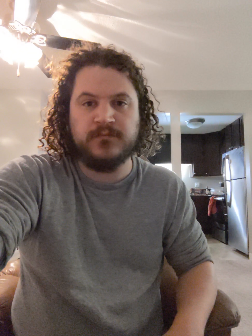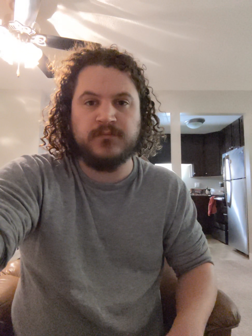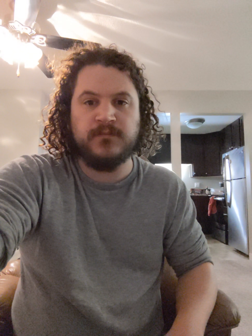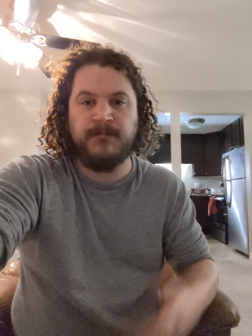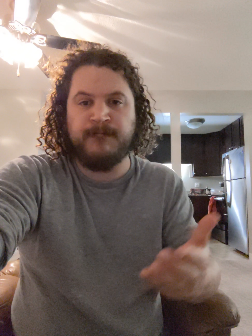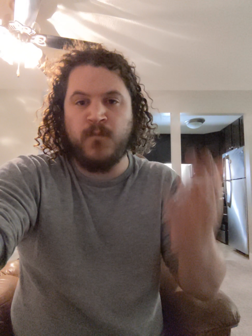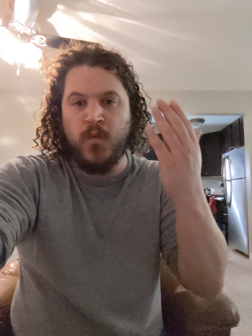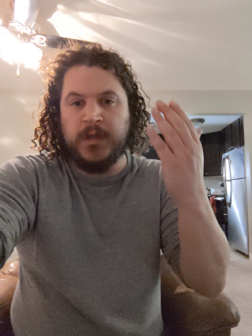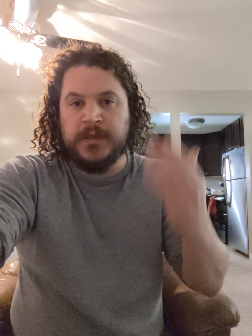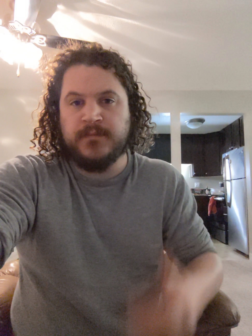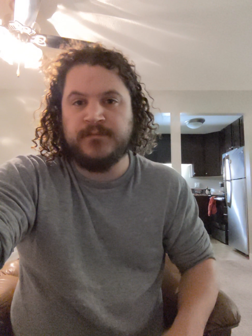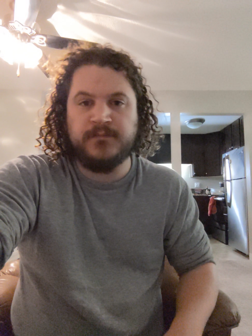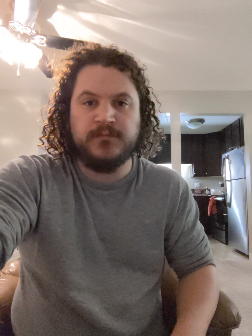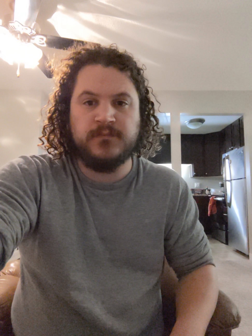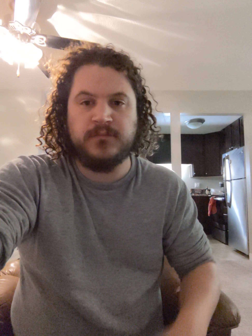morning